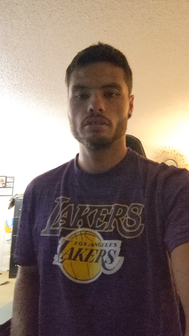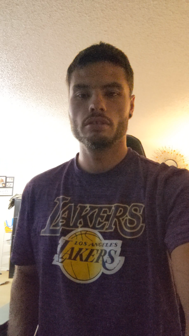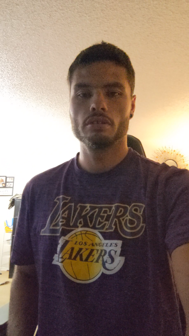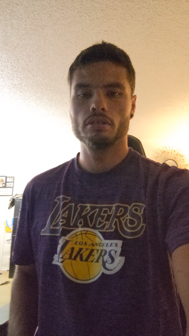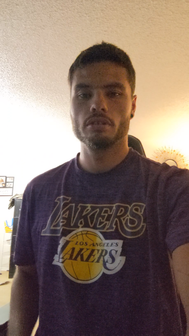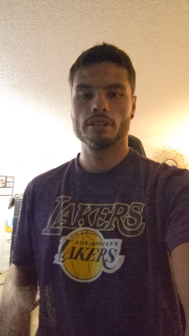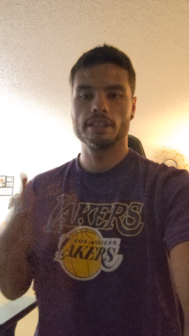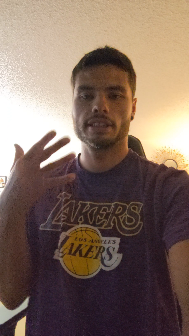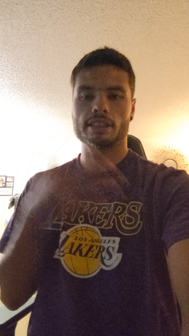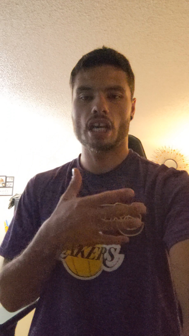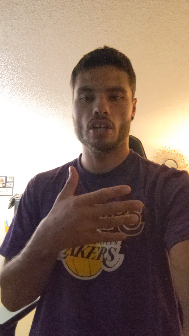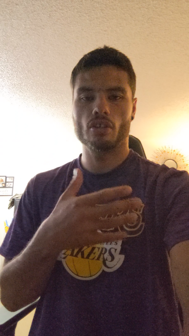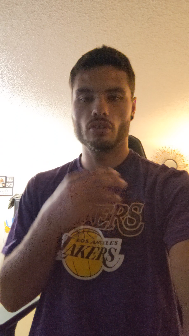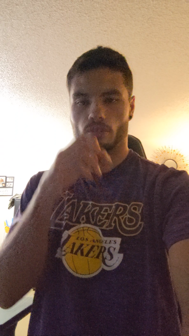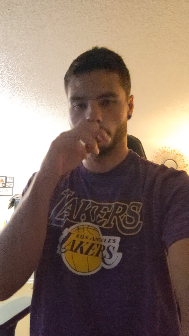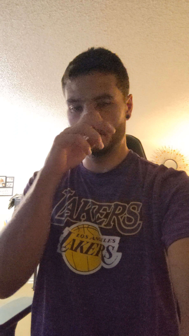scared